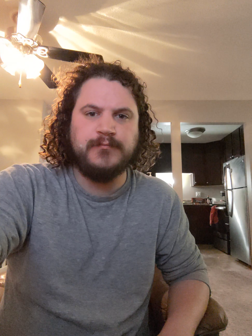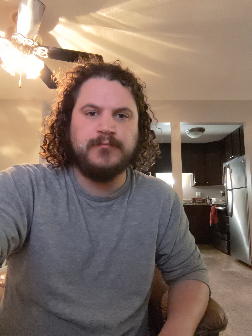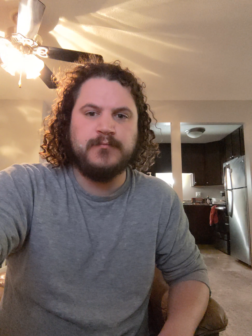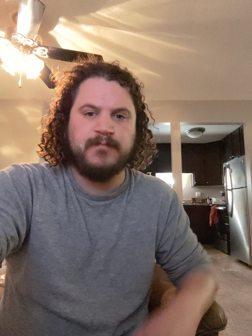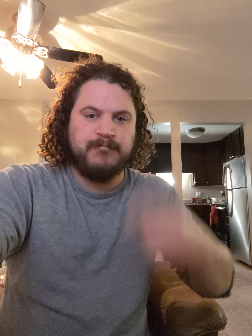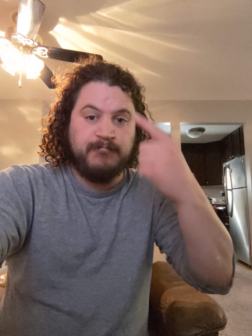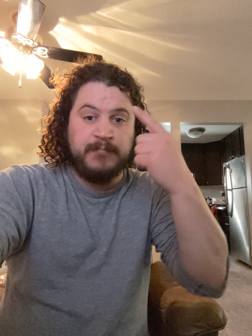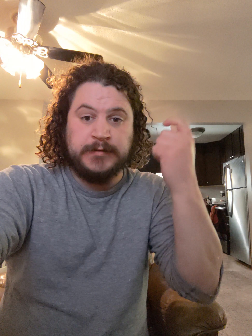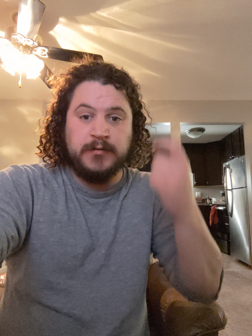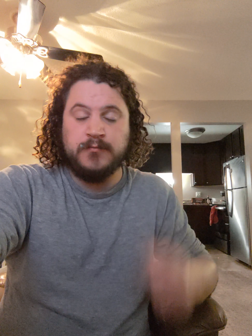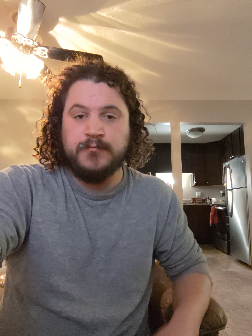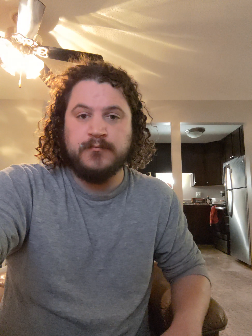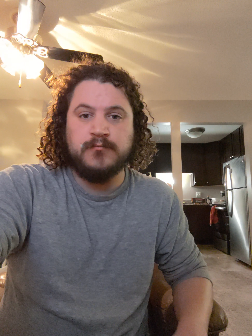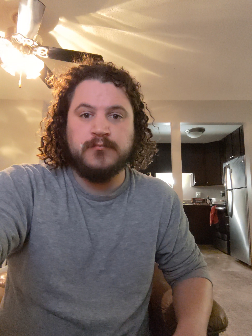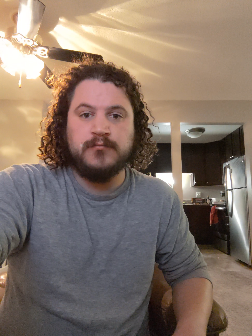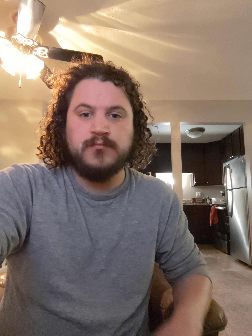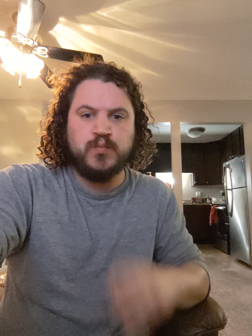because